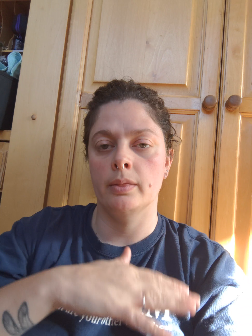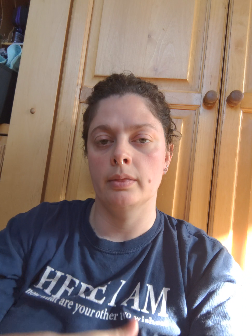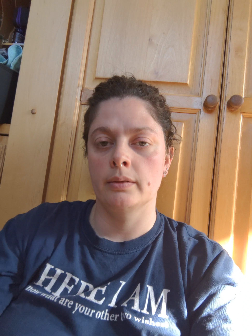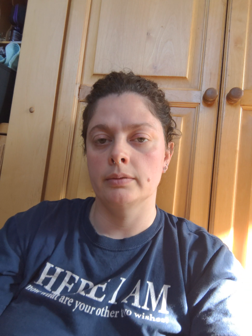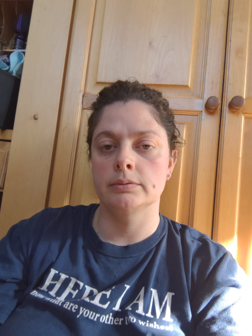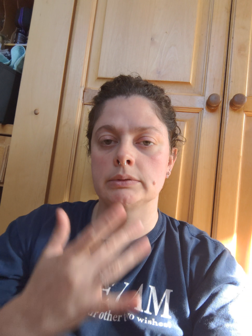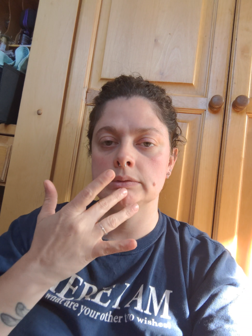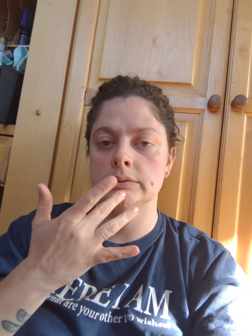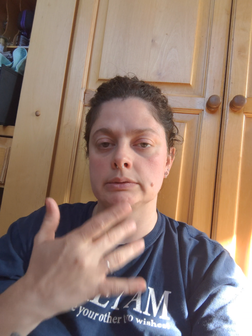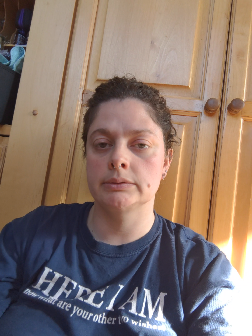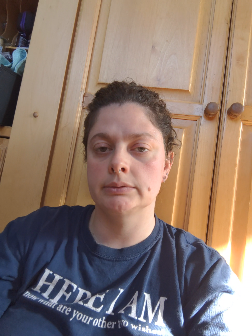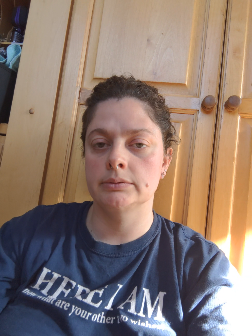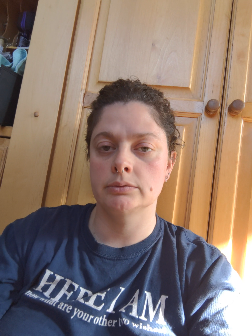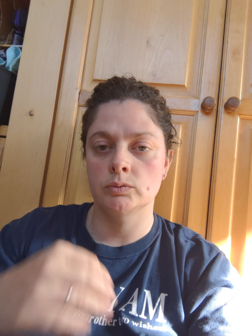taste